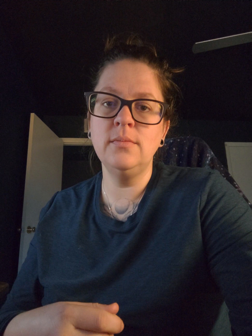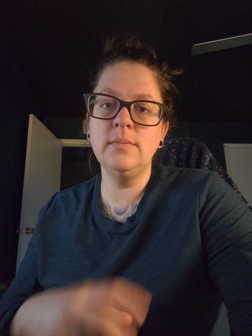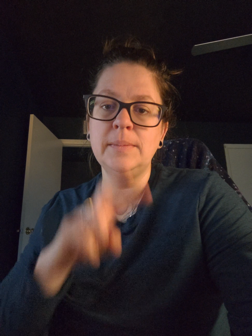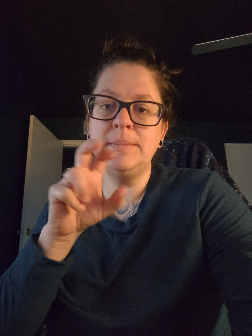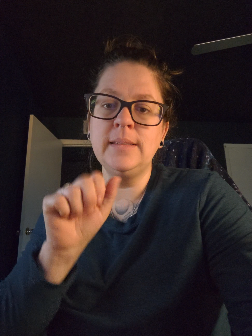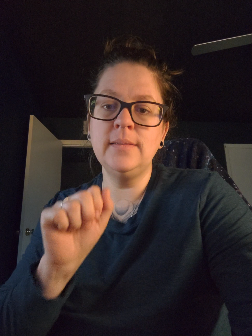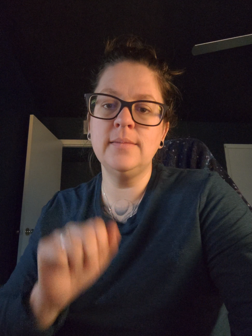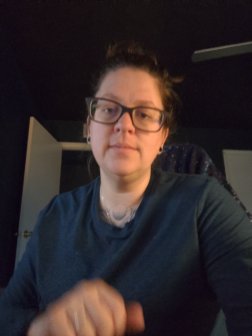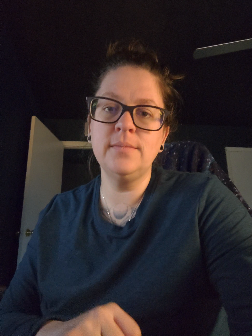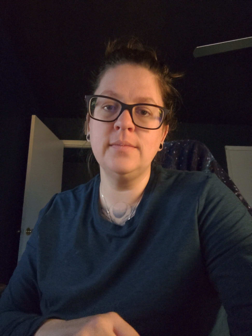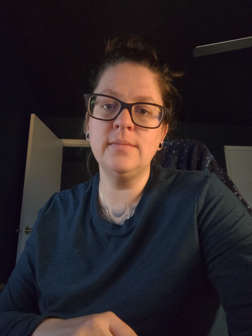pizza